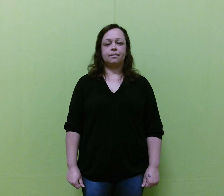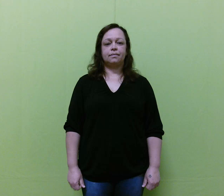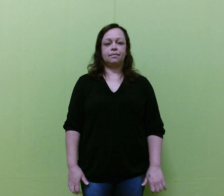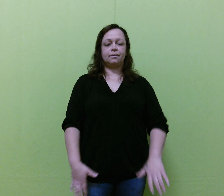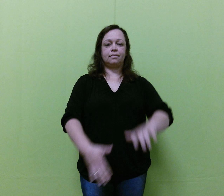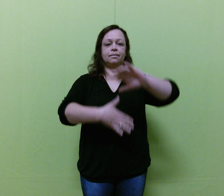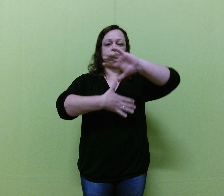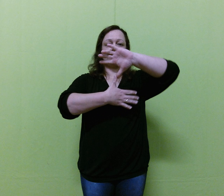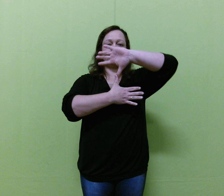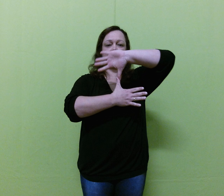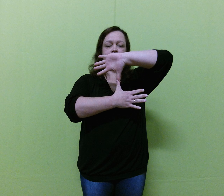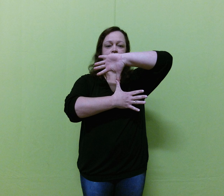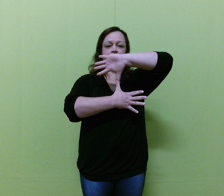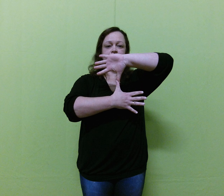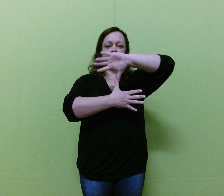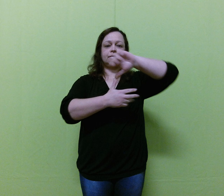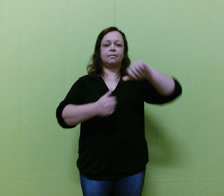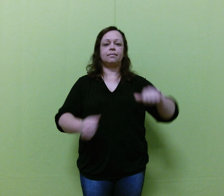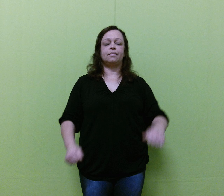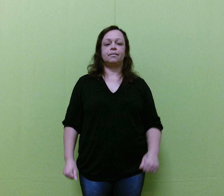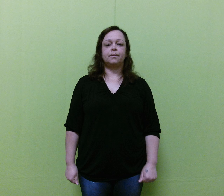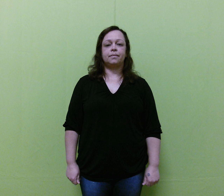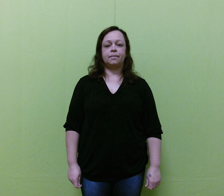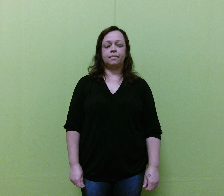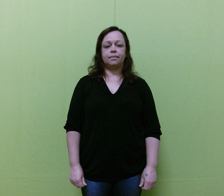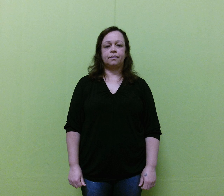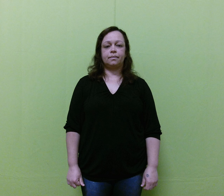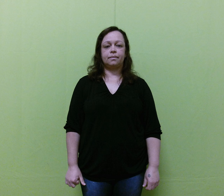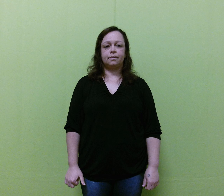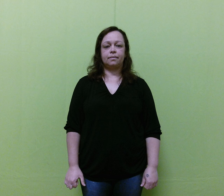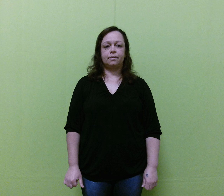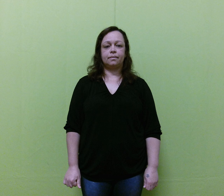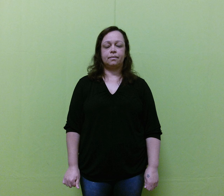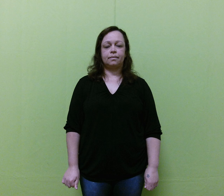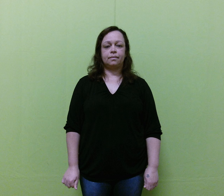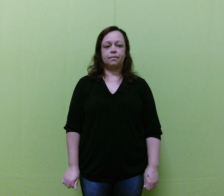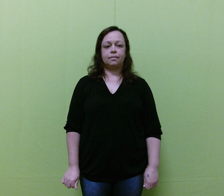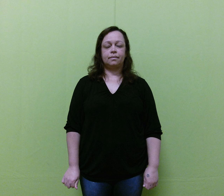América